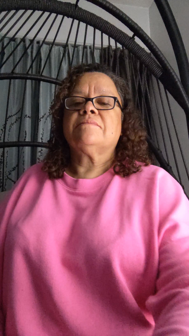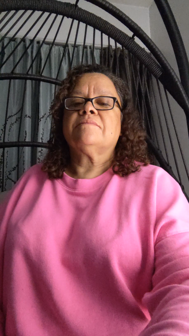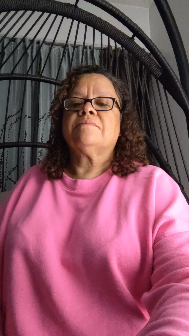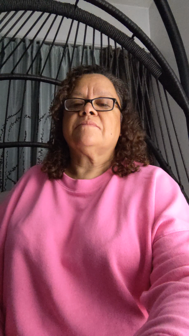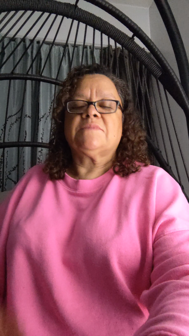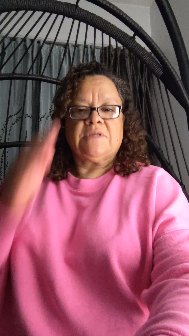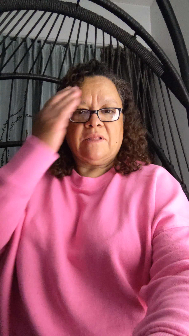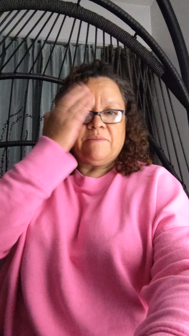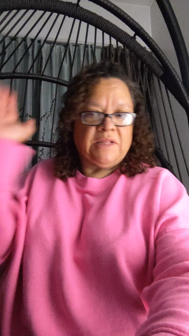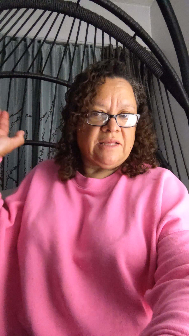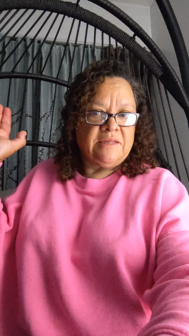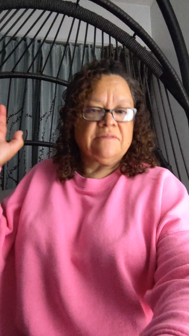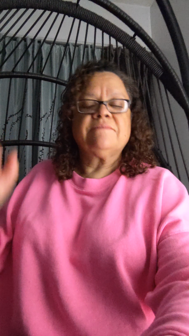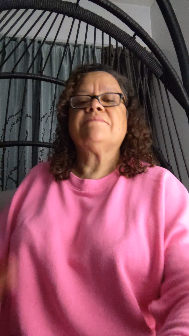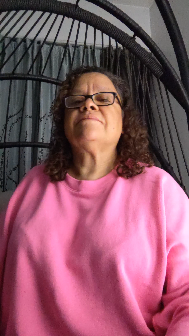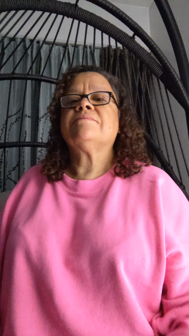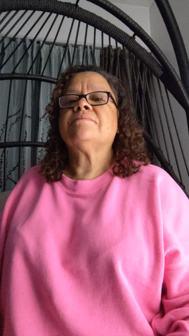peekaboo